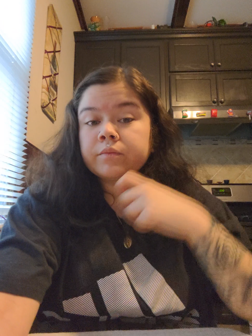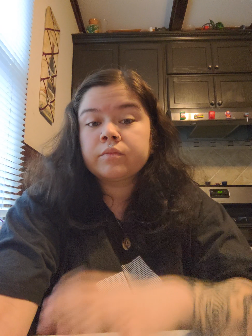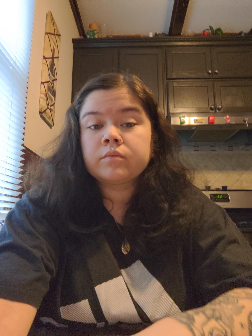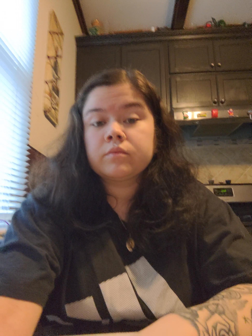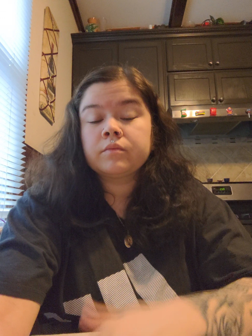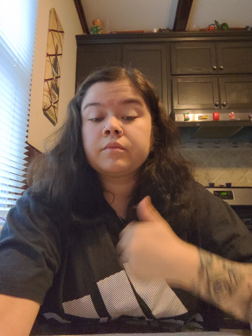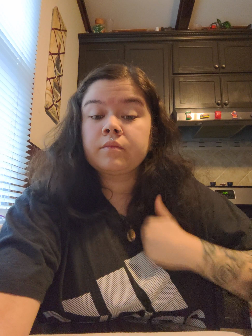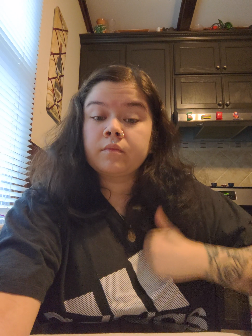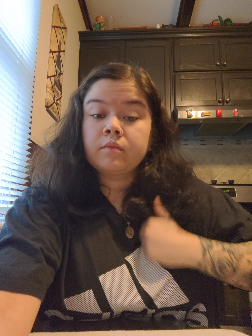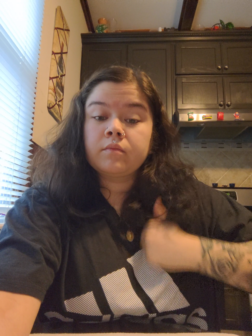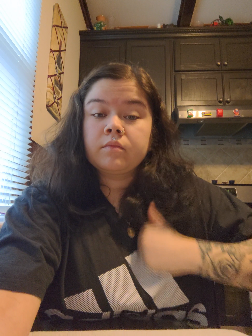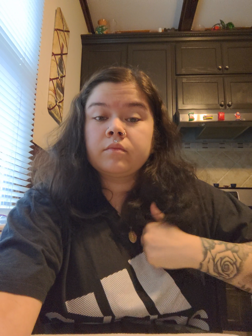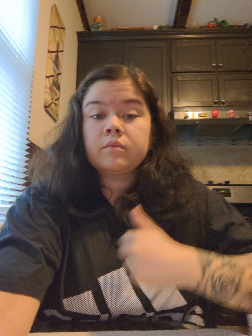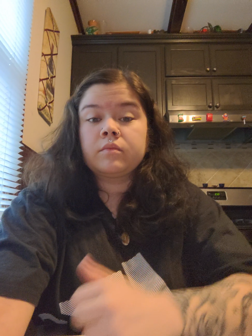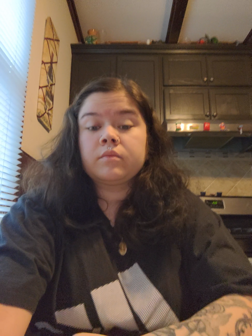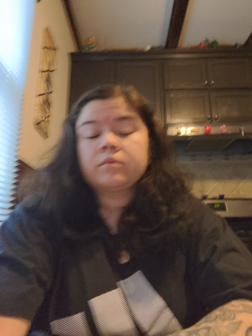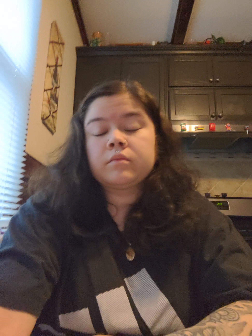bath